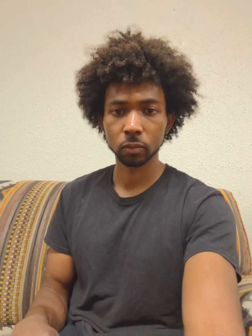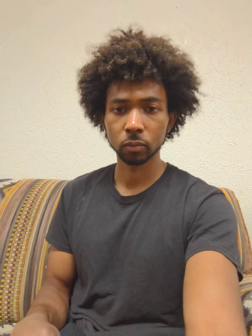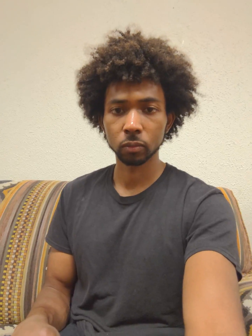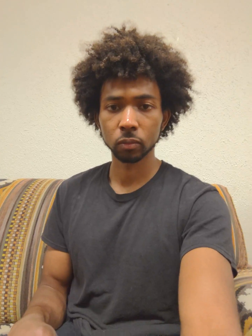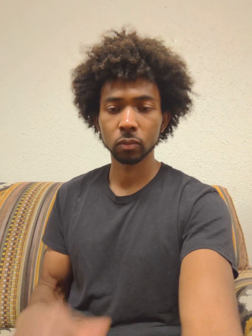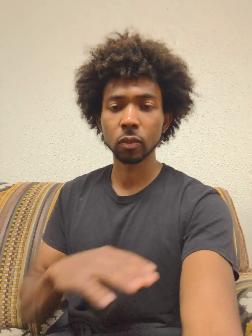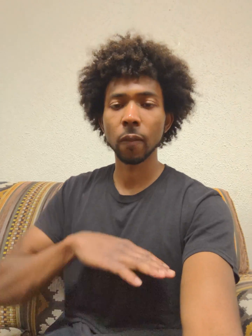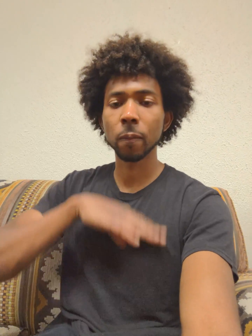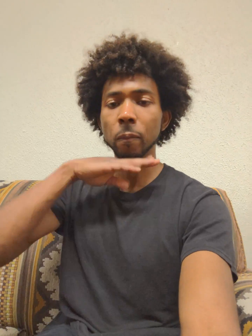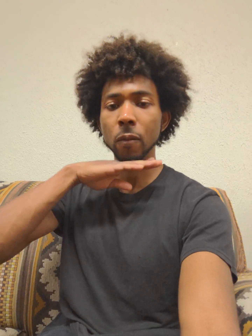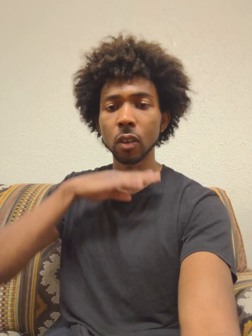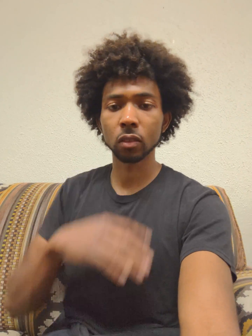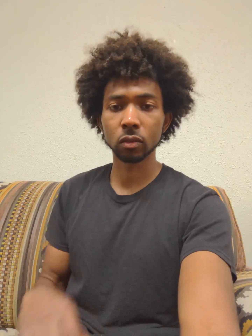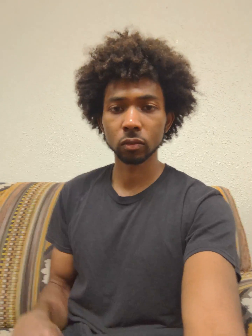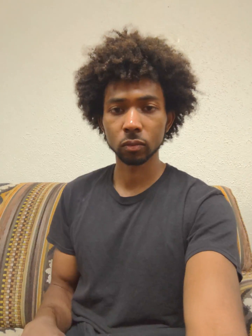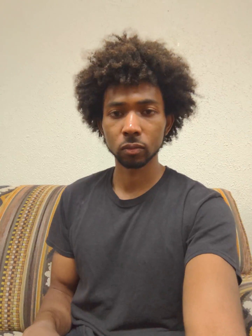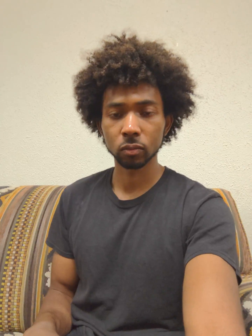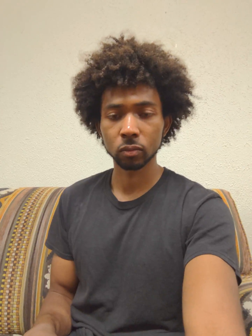full